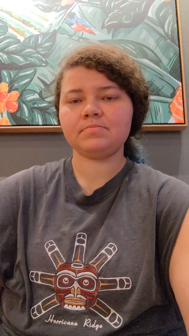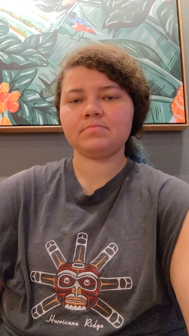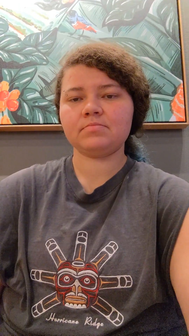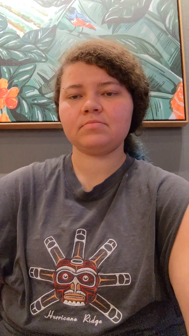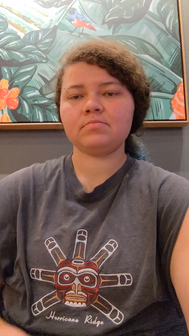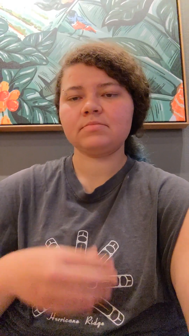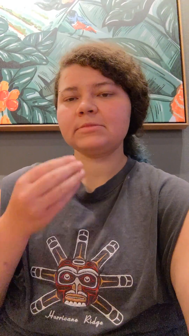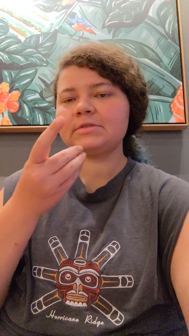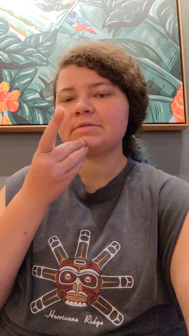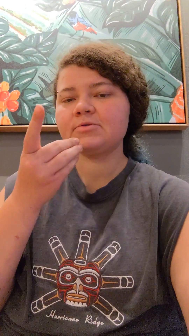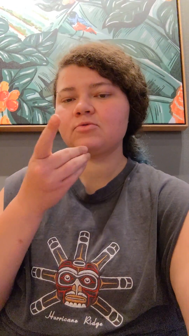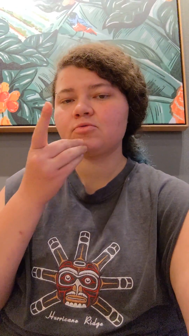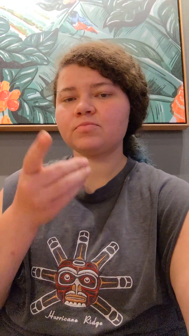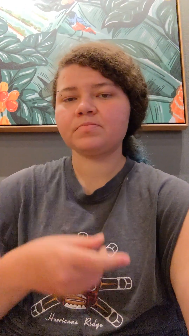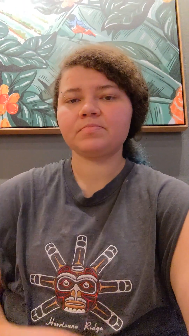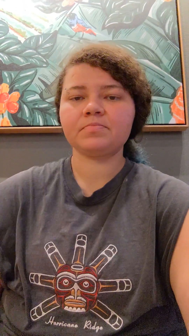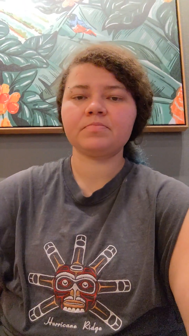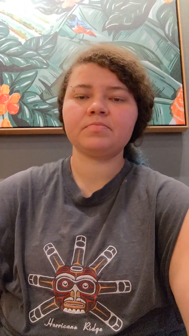dinner